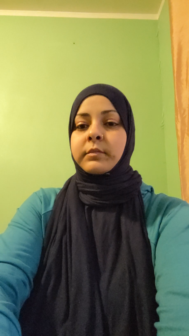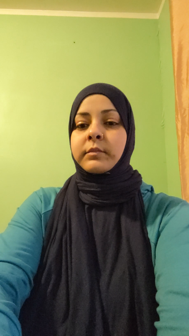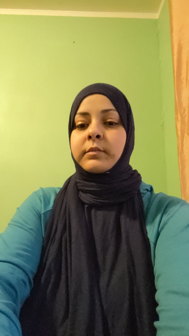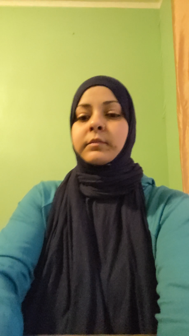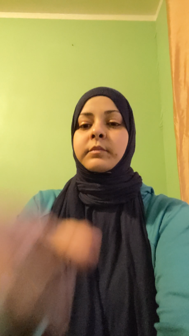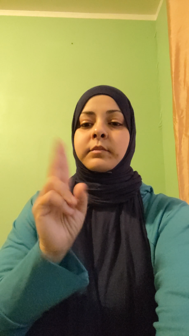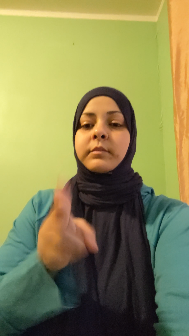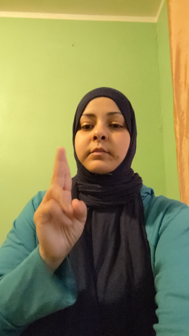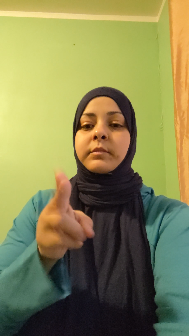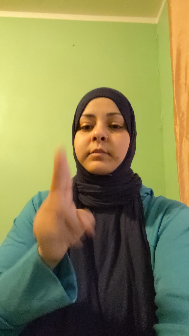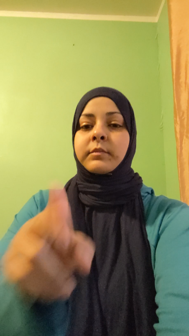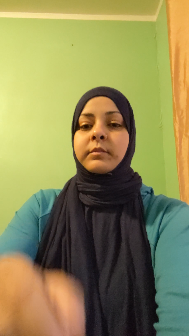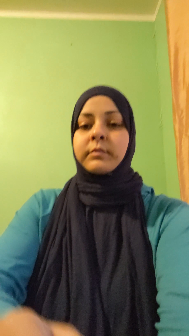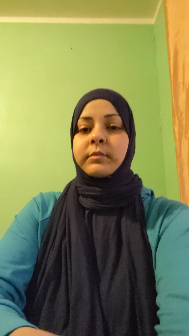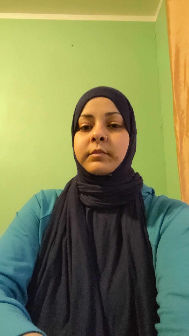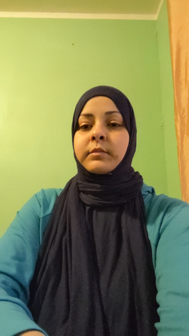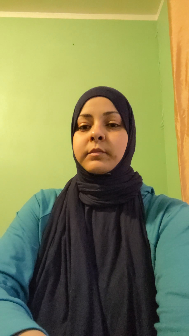hurry